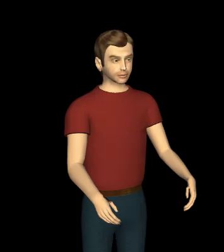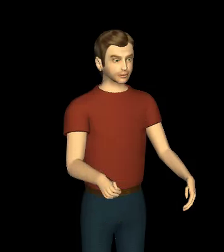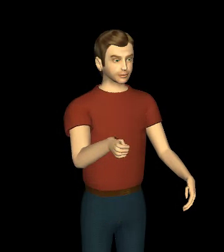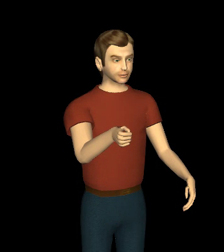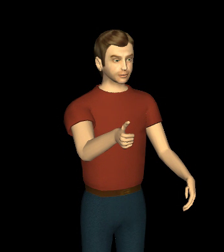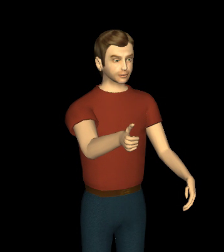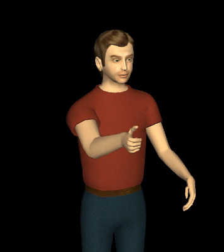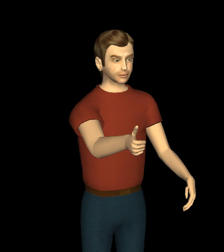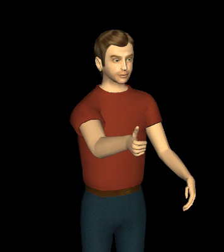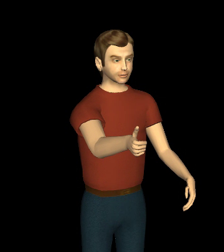قريبا